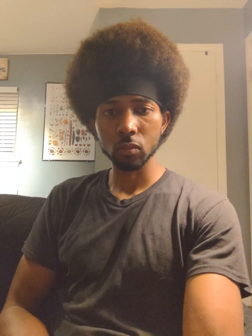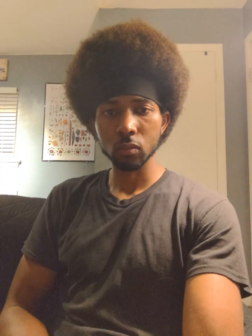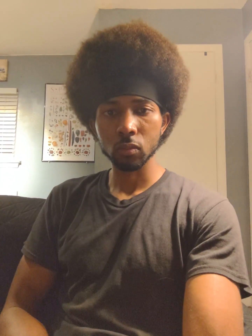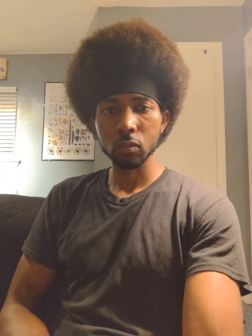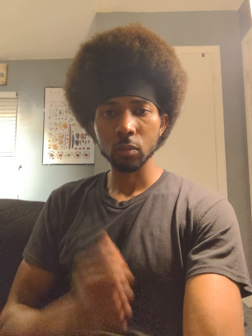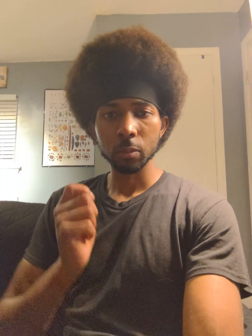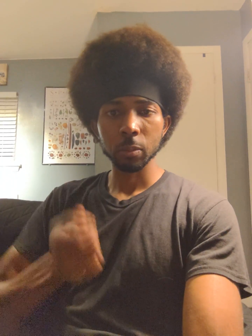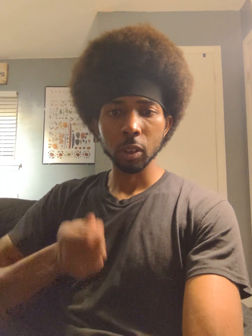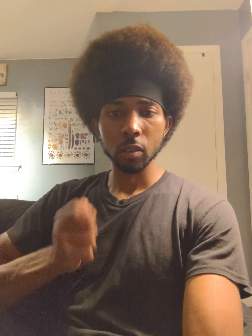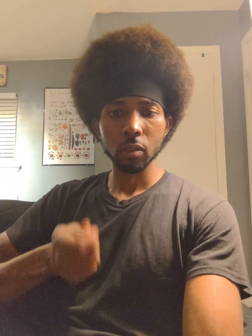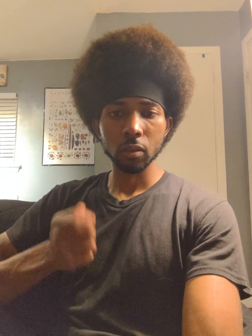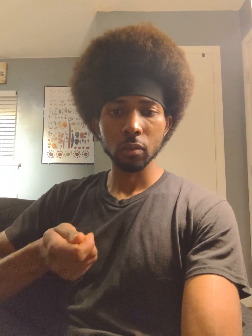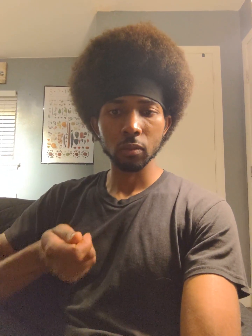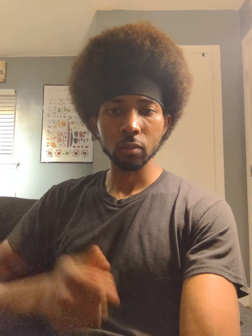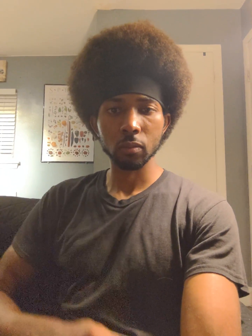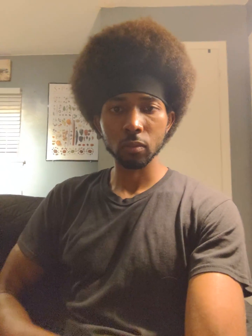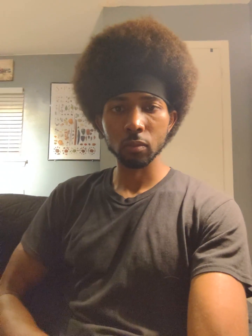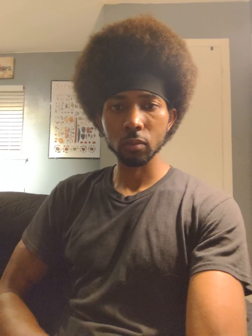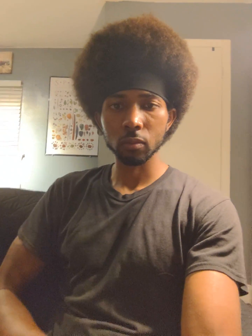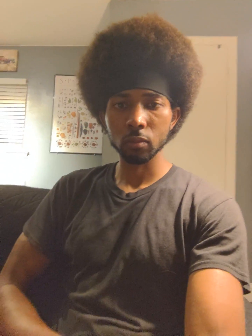hammer